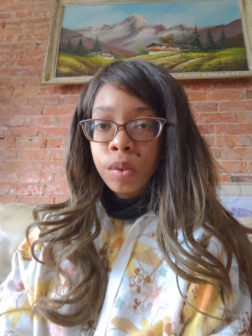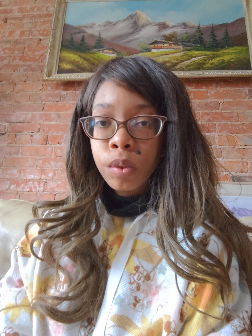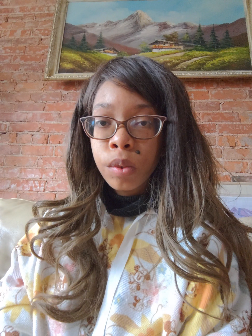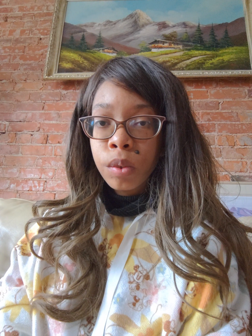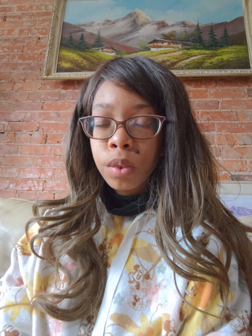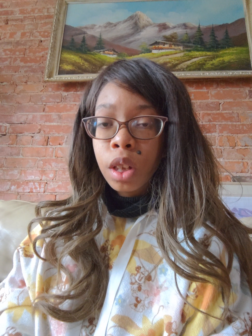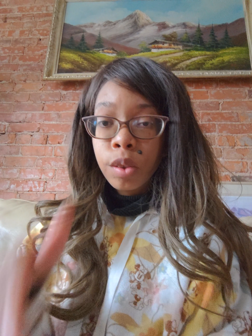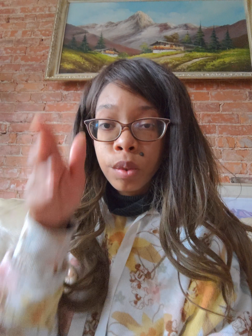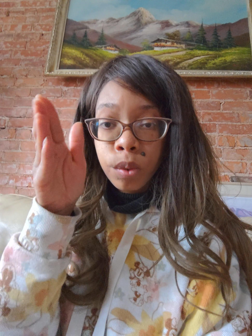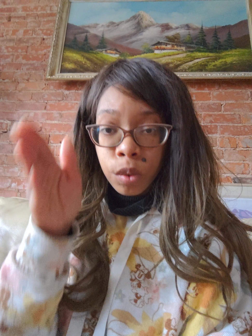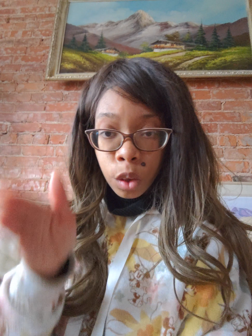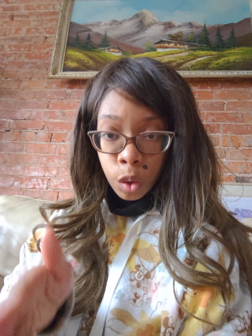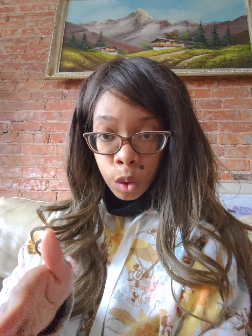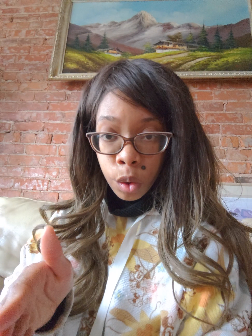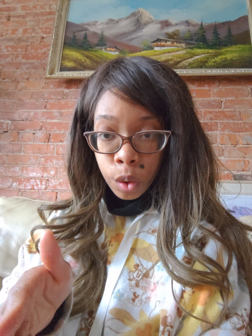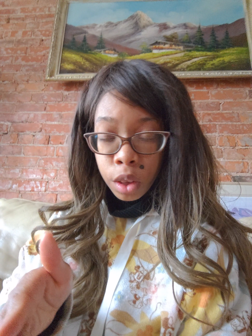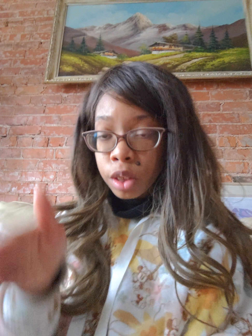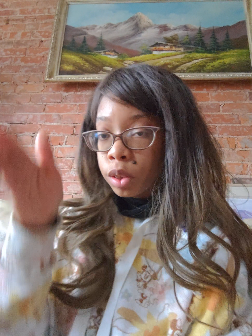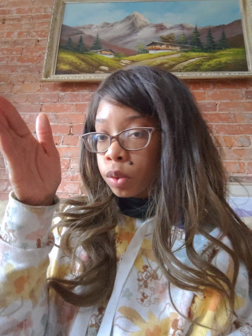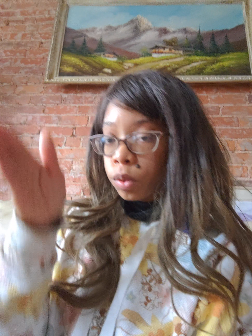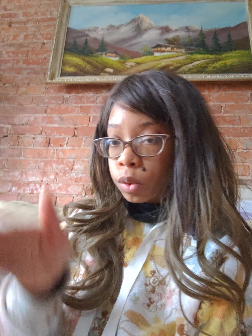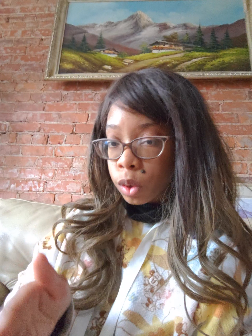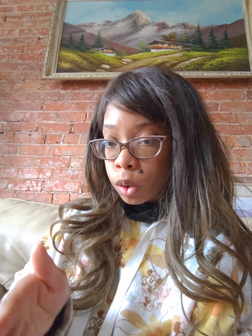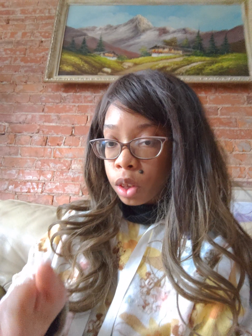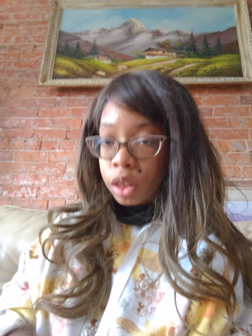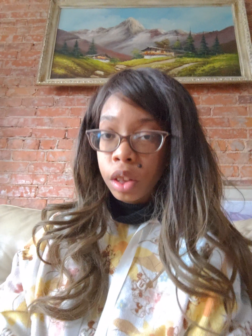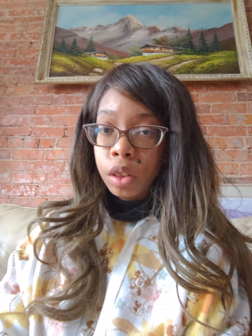person